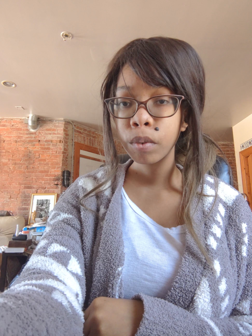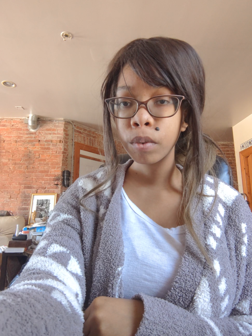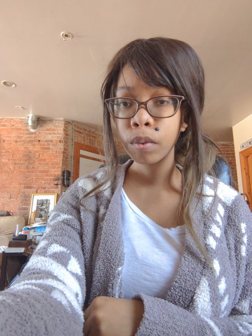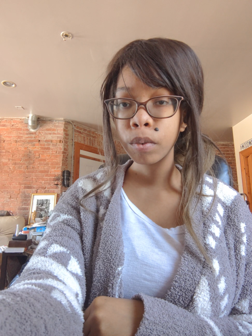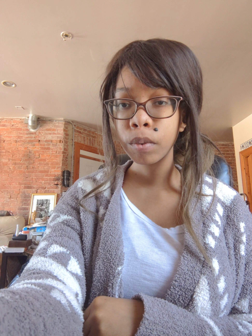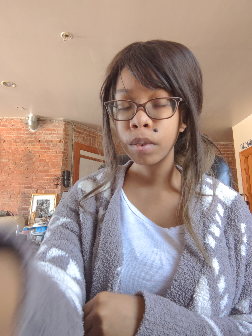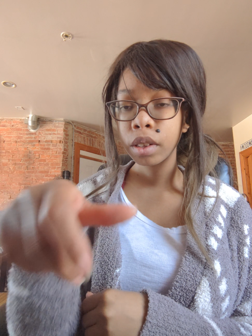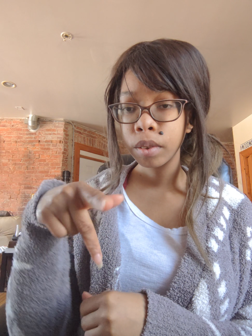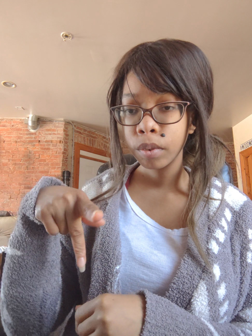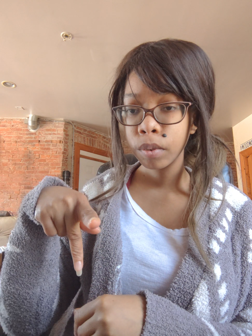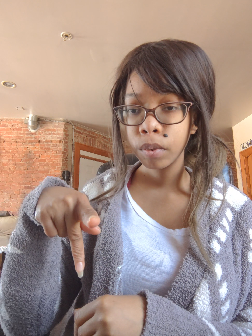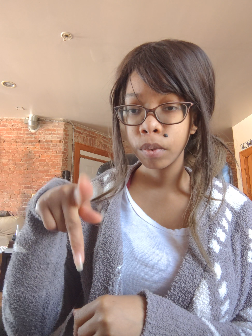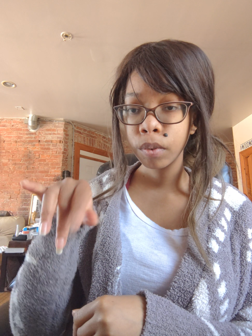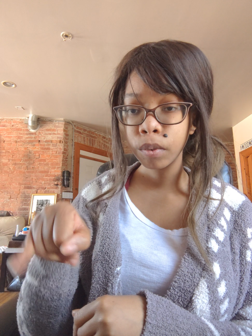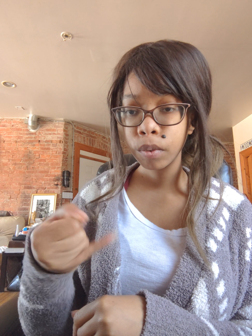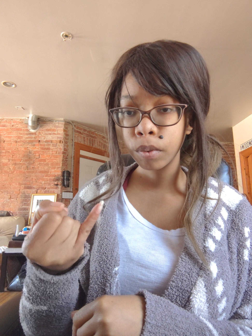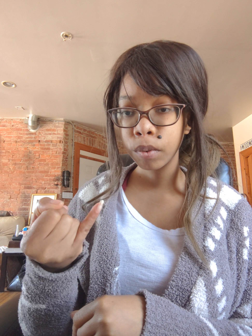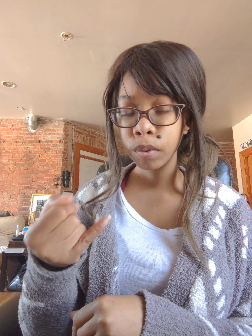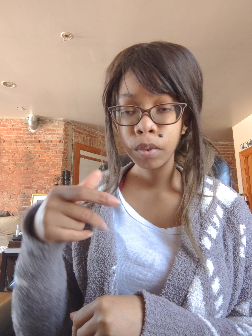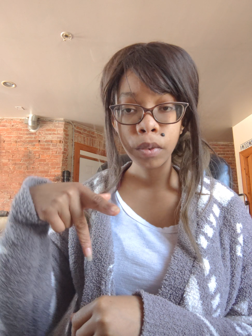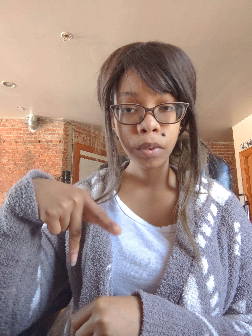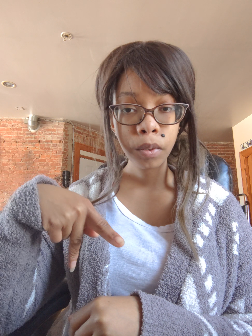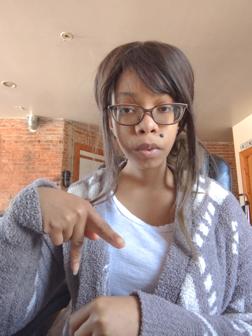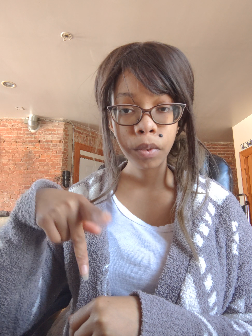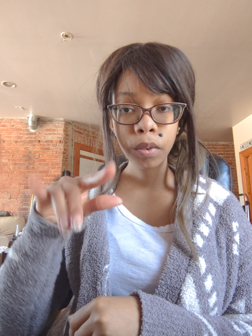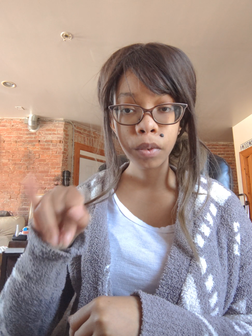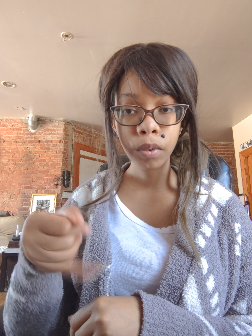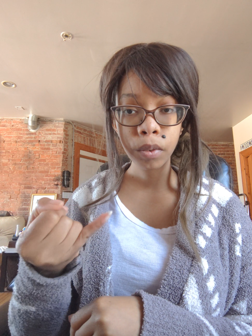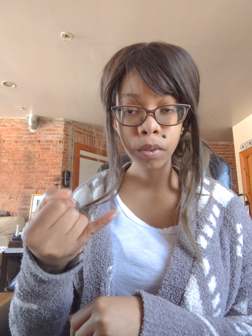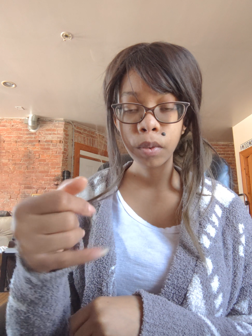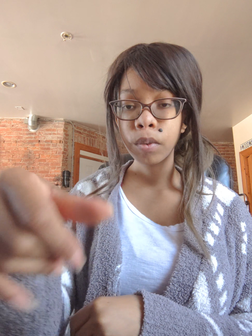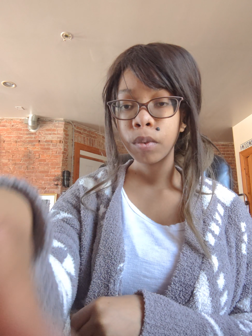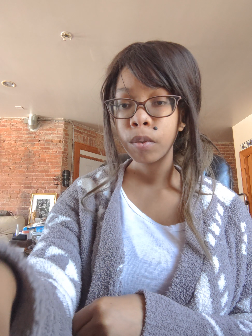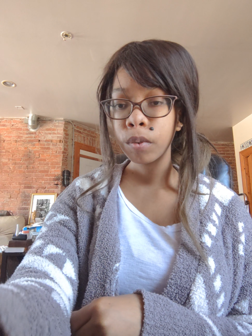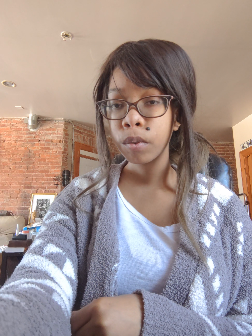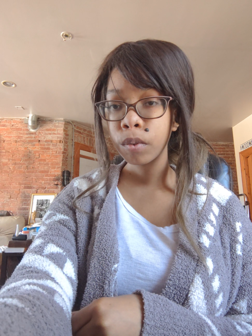pajamas